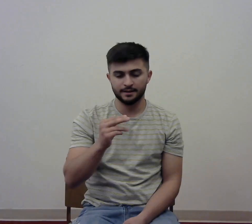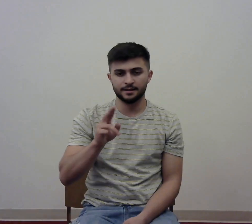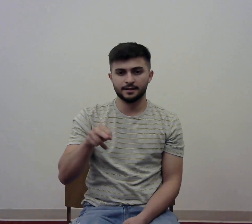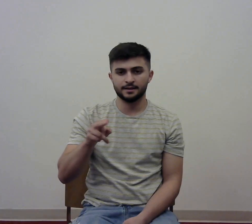D